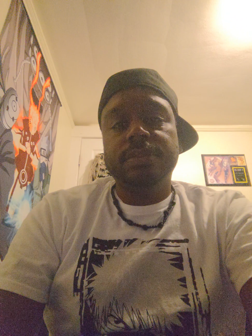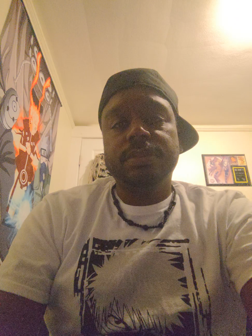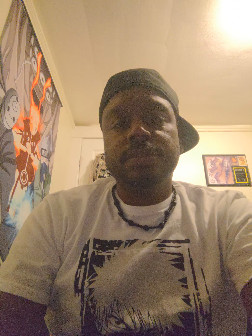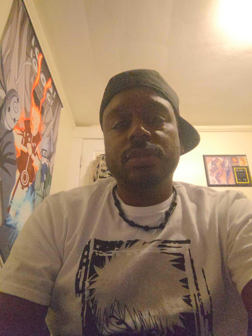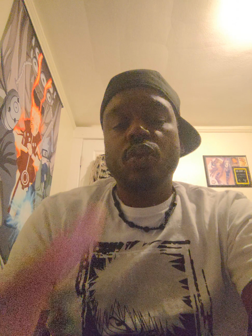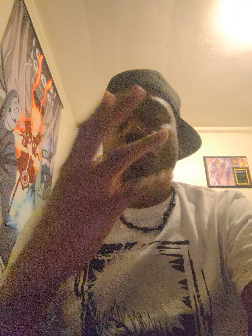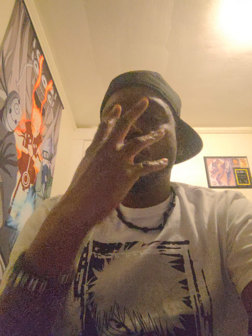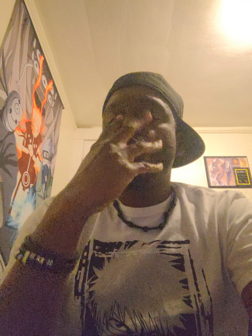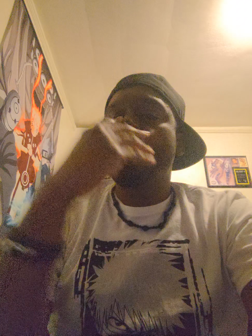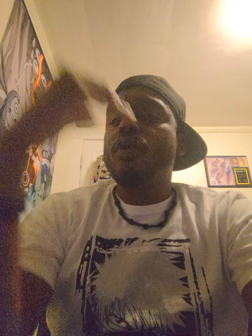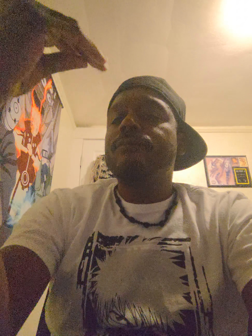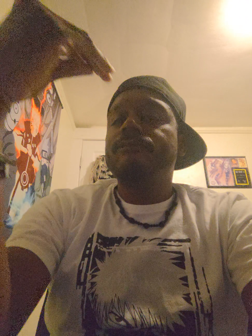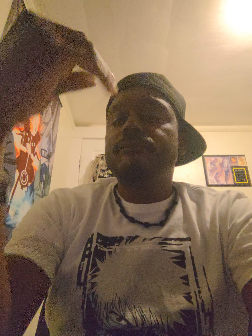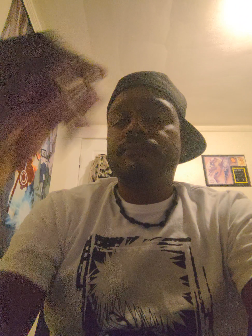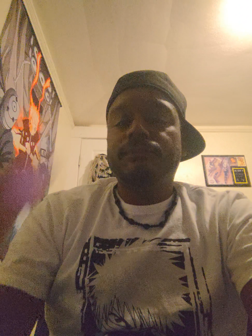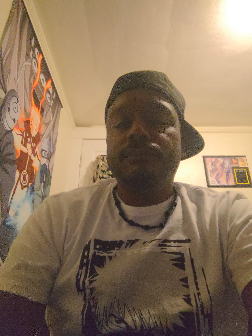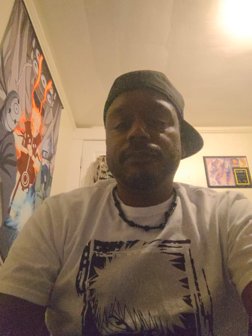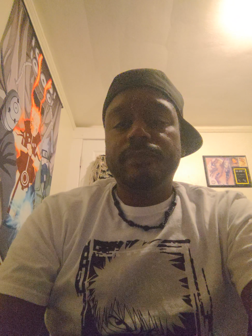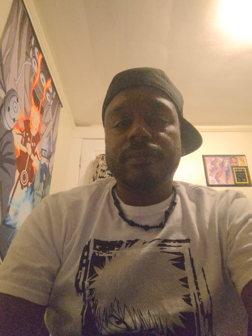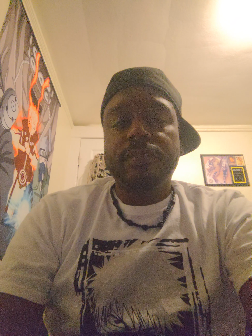wolf